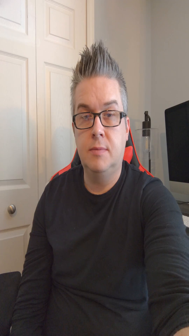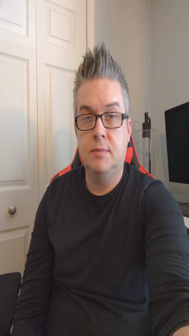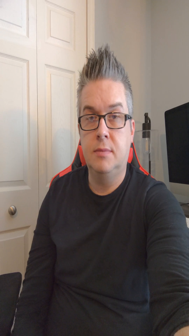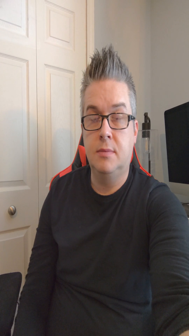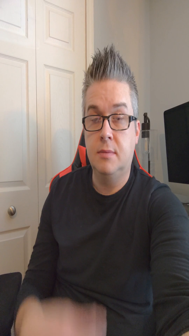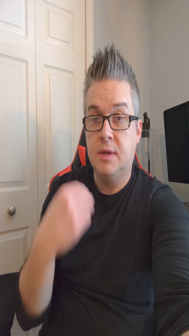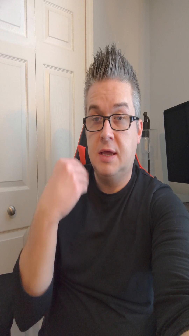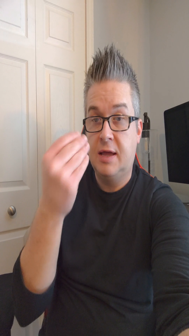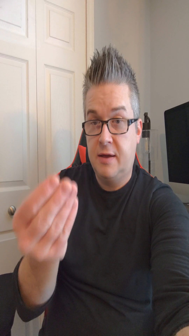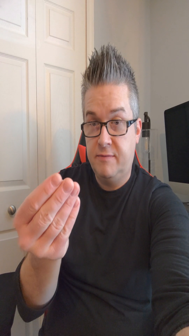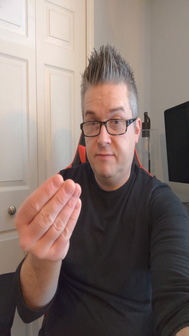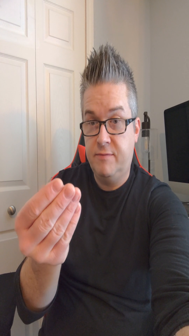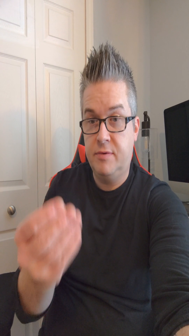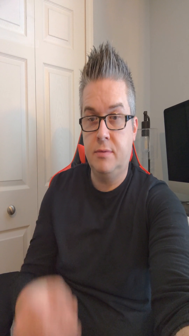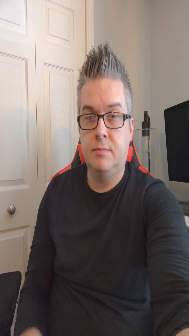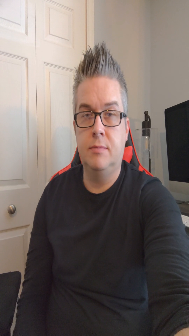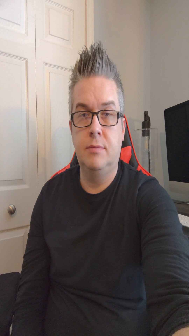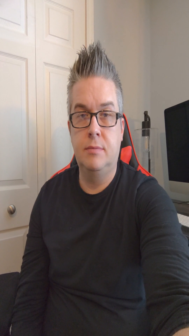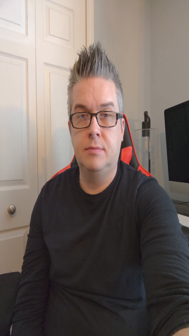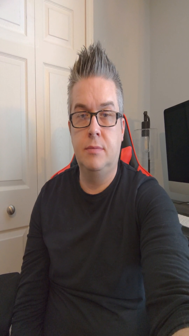give